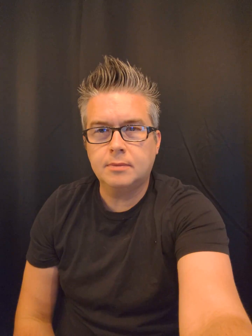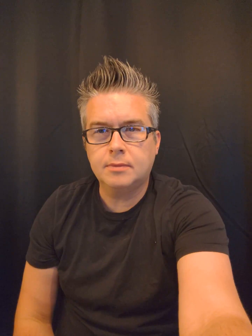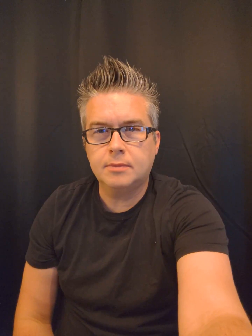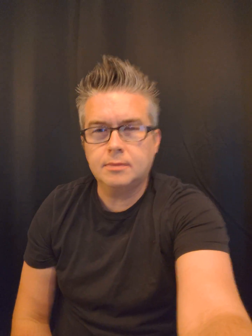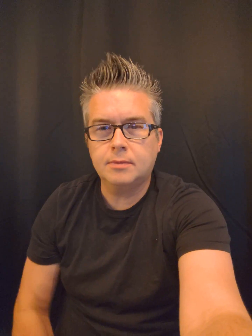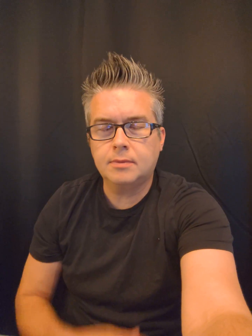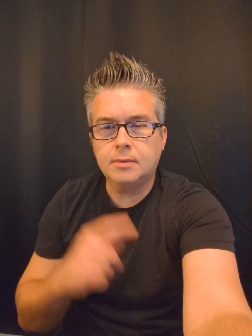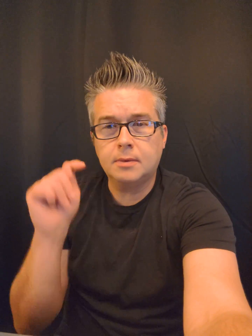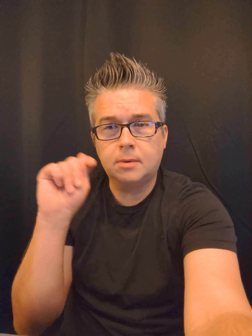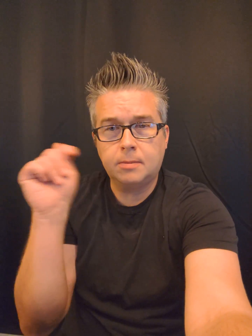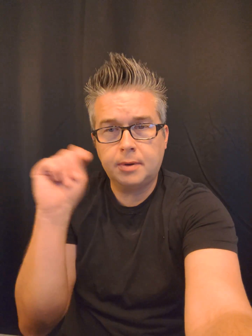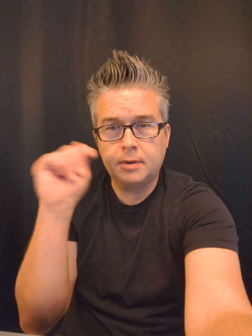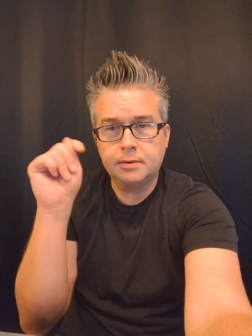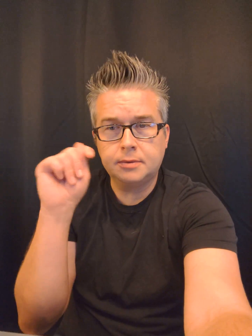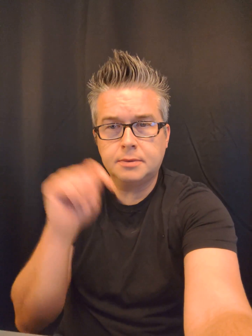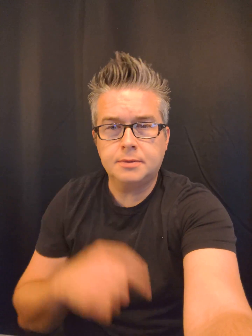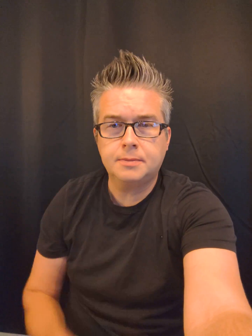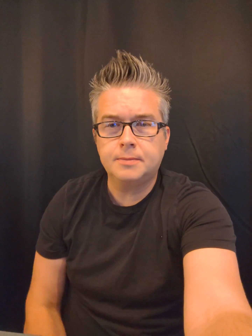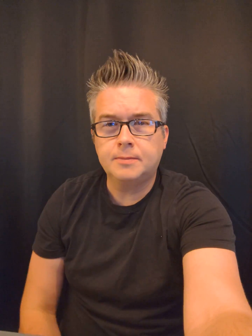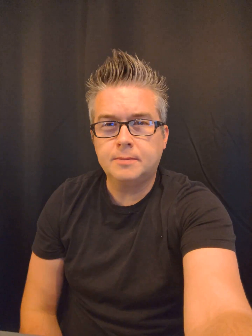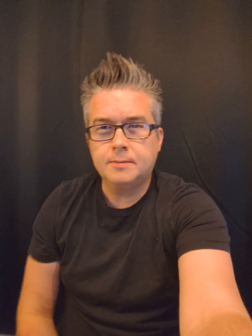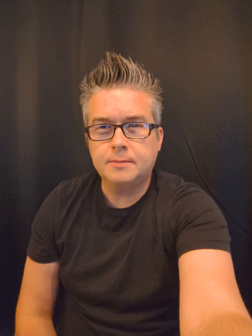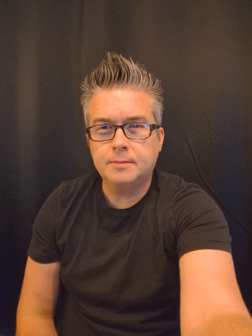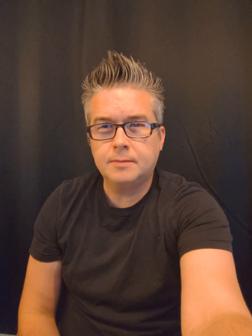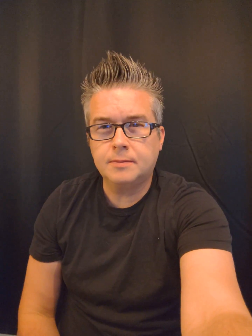bathroom